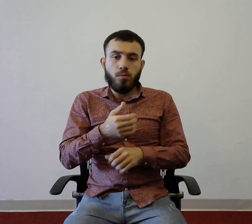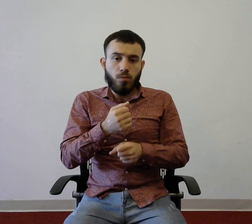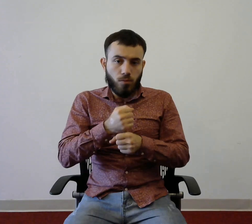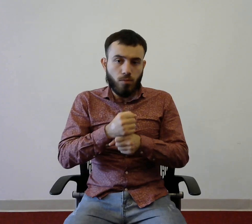etmək